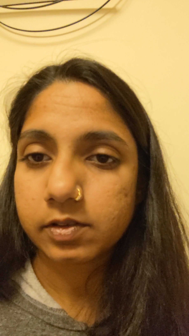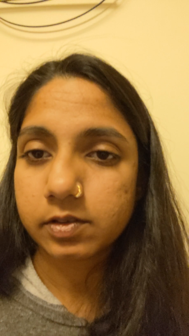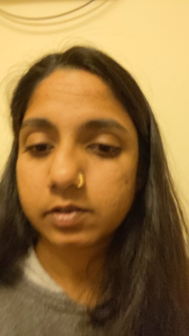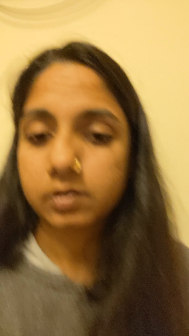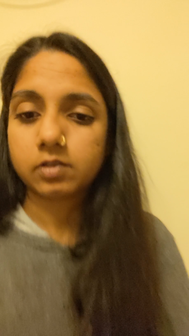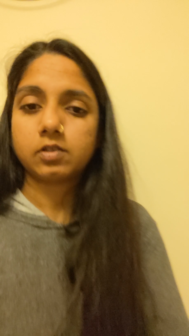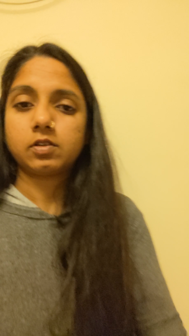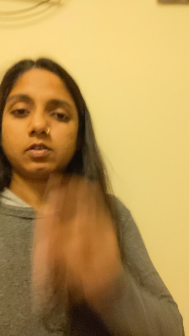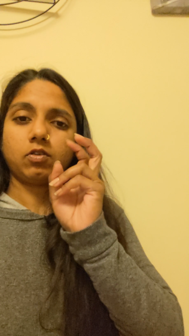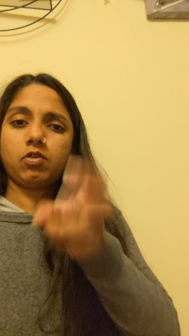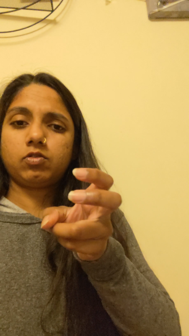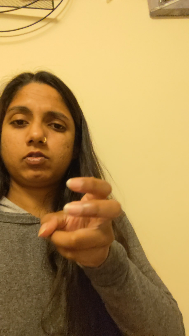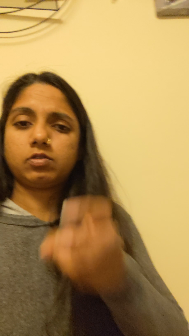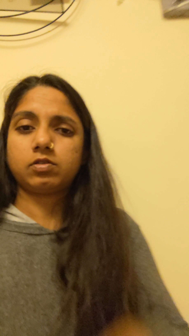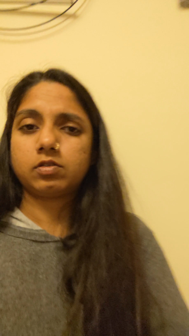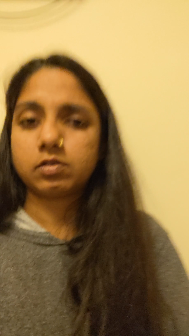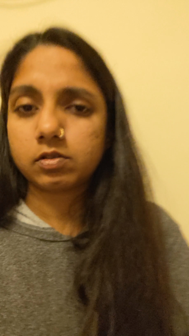hard